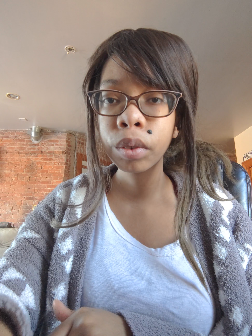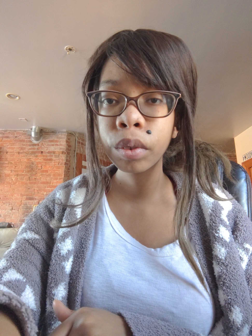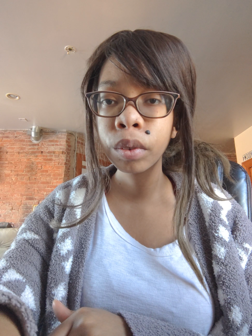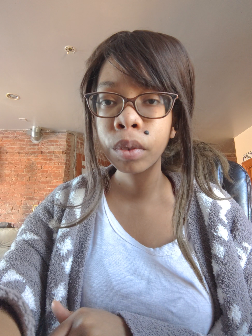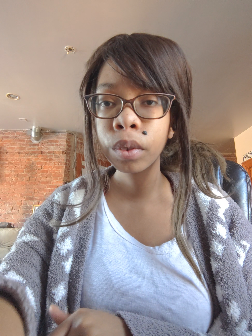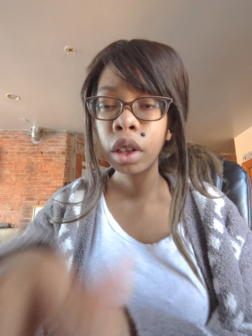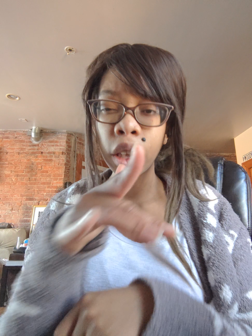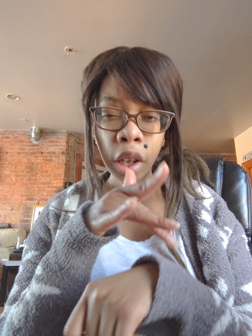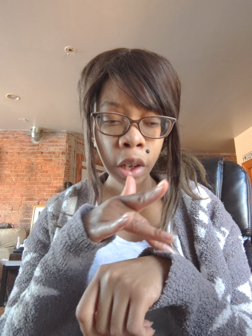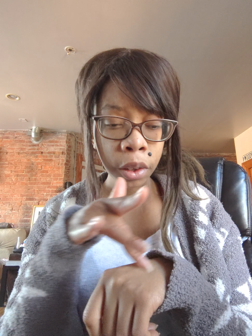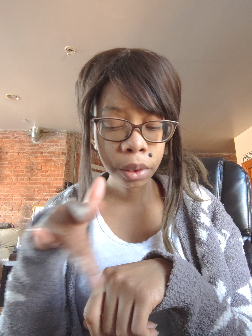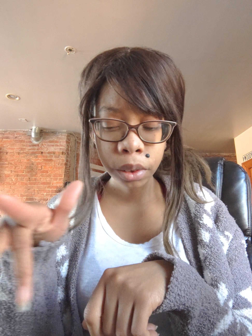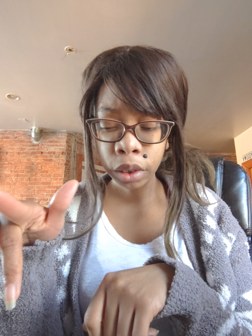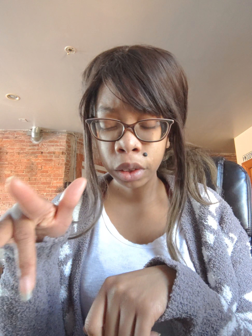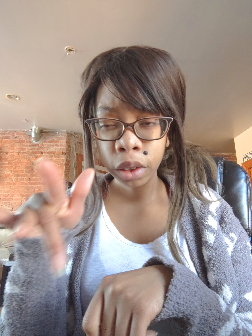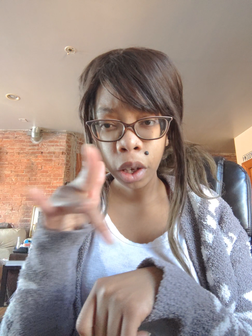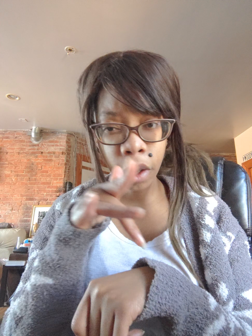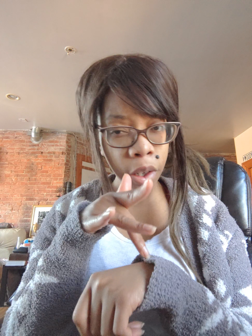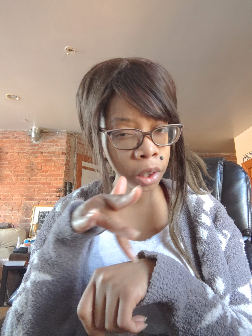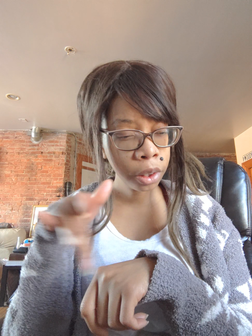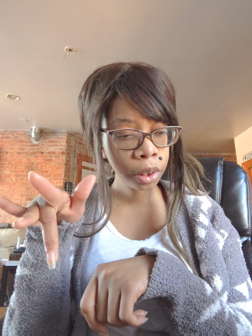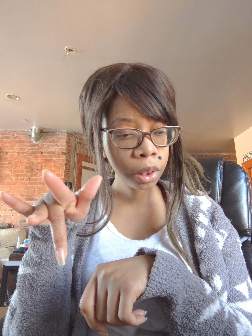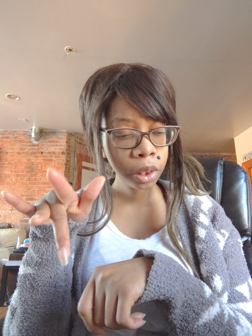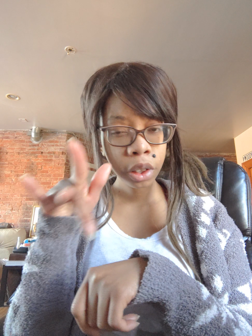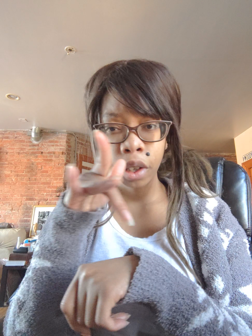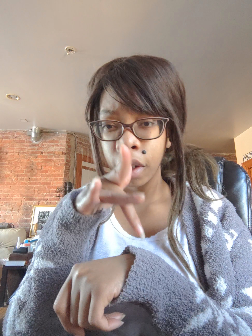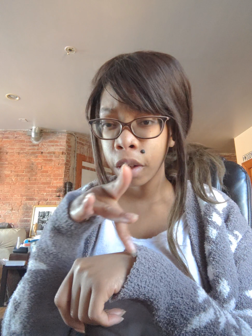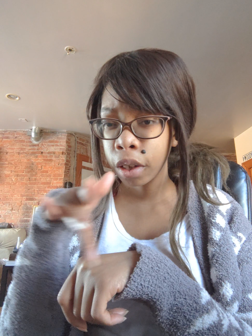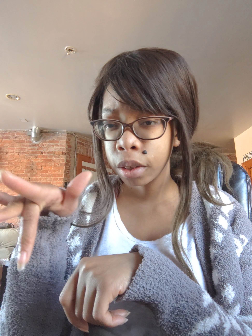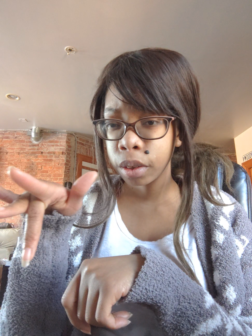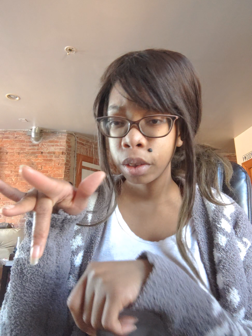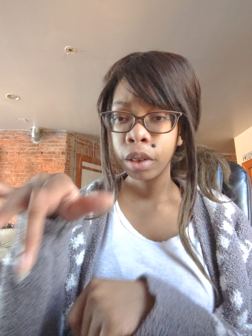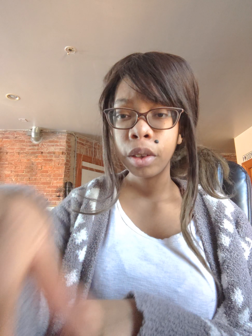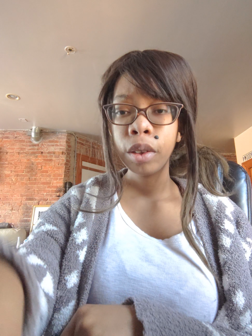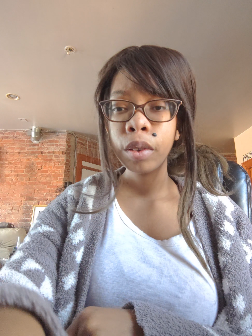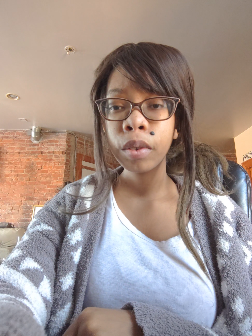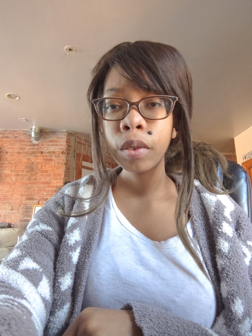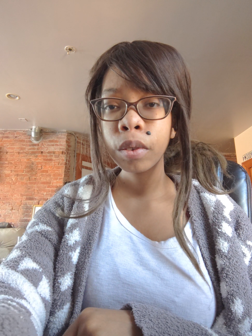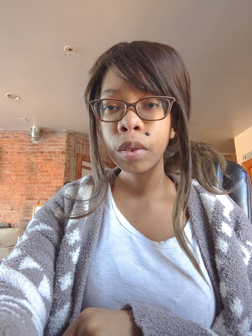empty